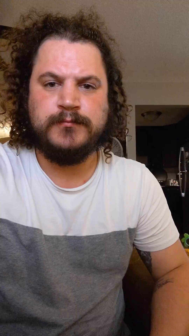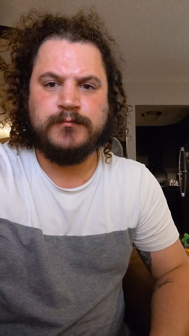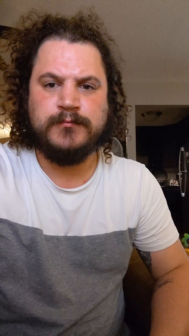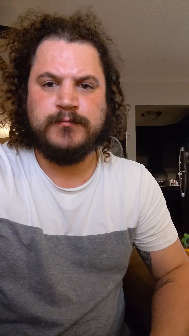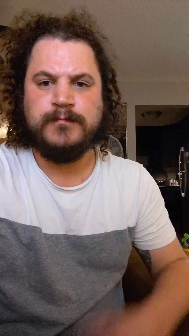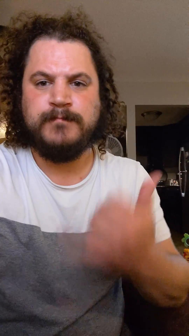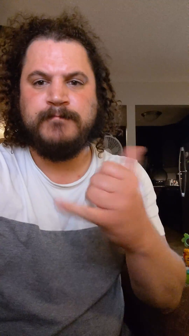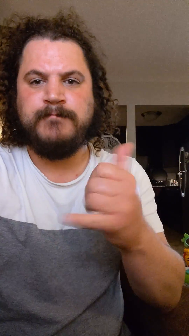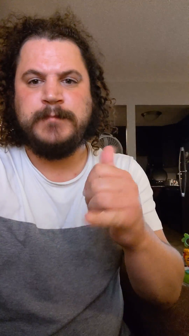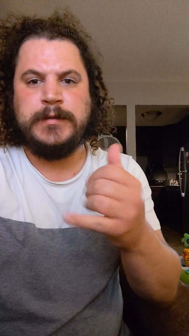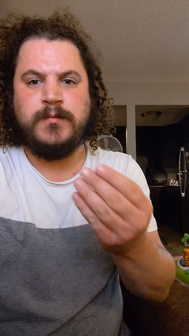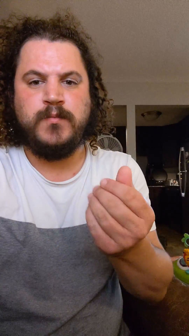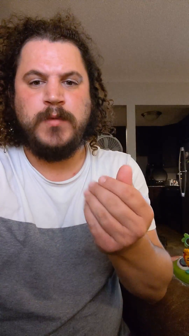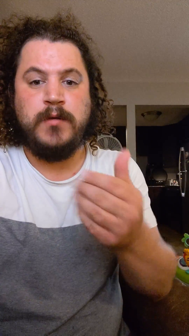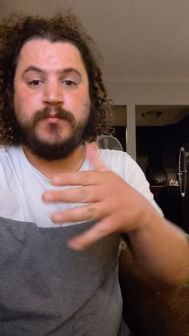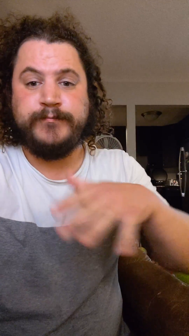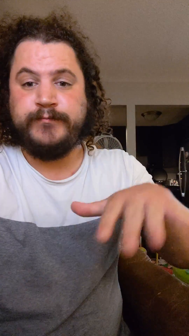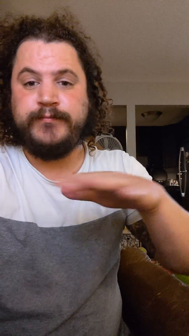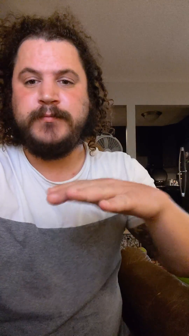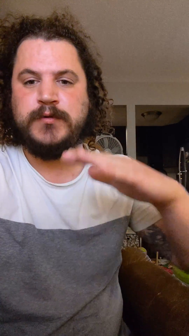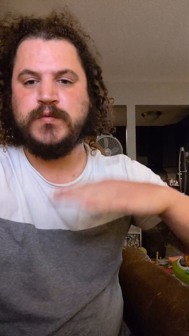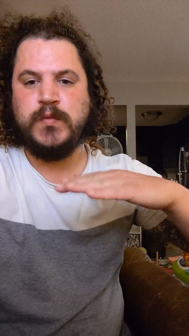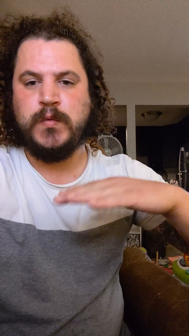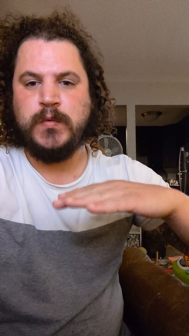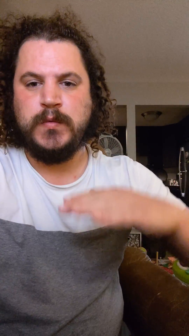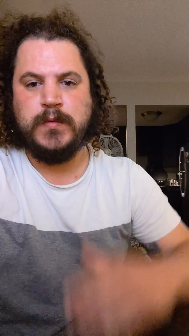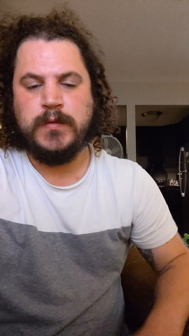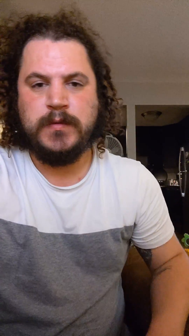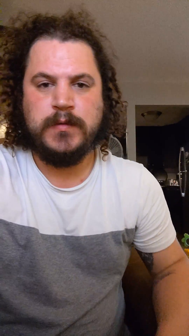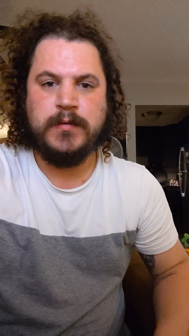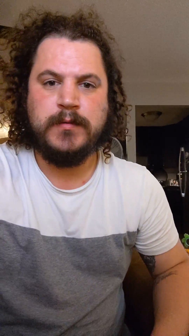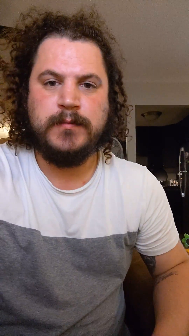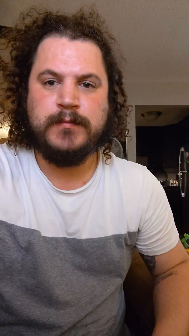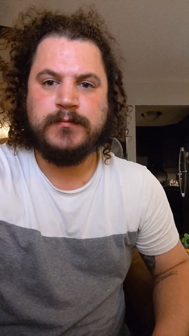playground